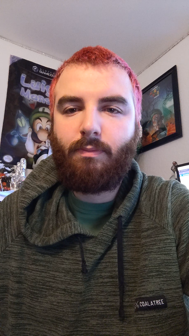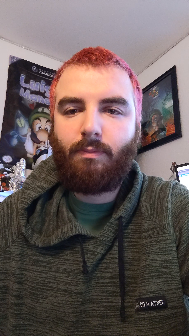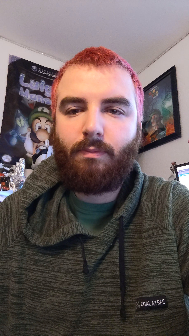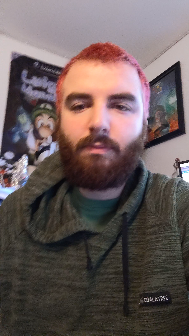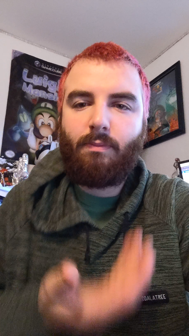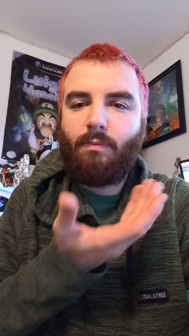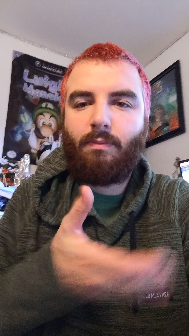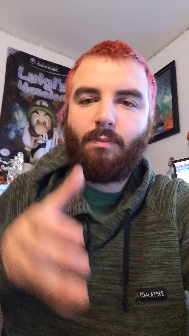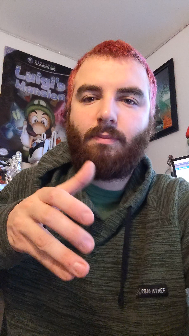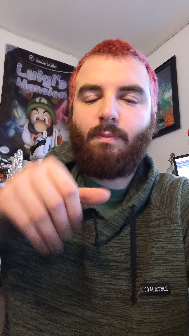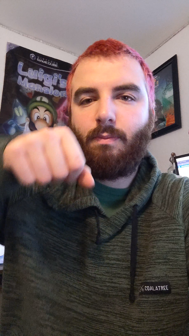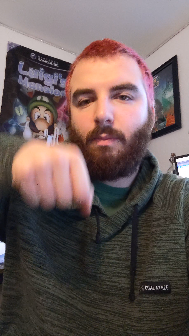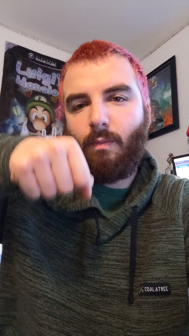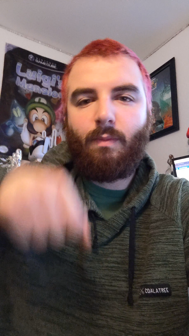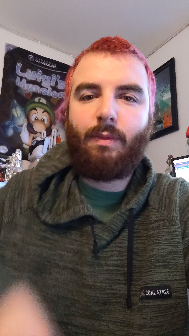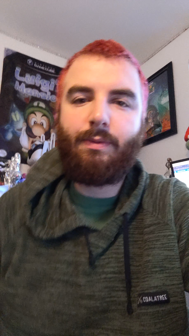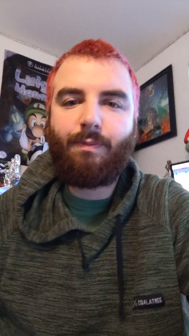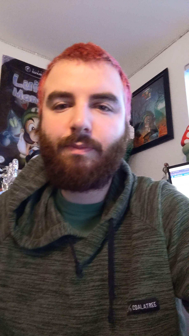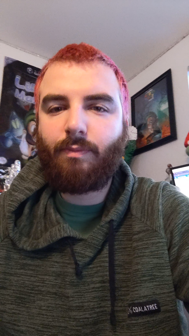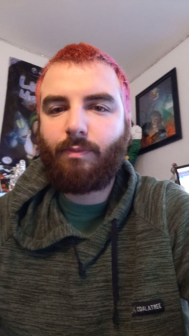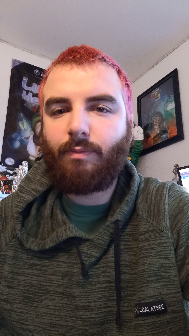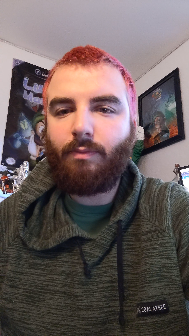basket